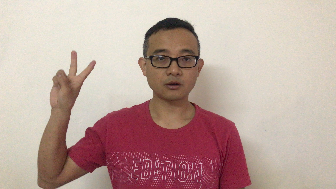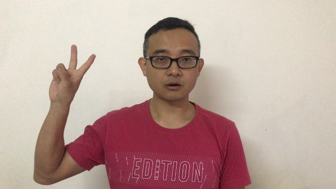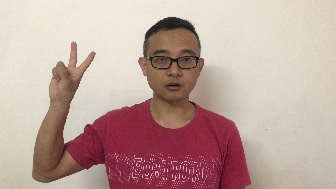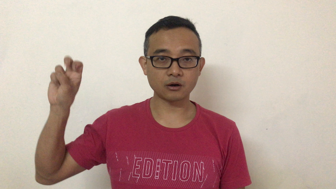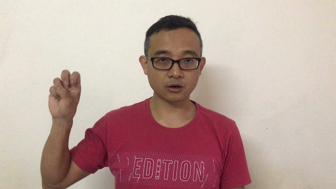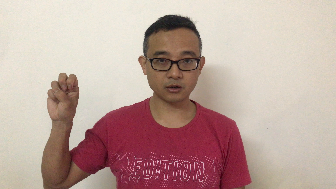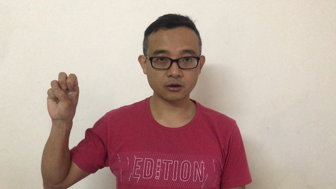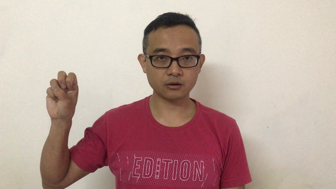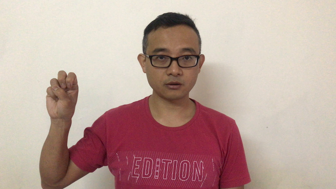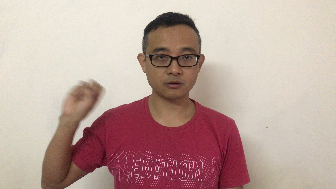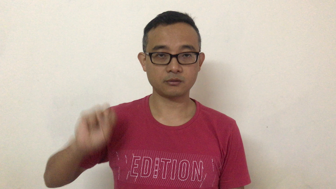अः